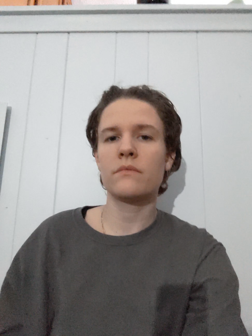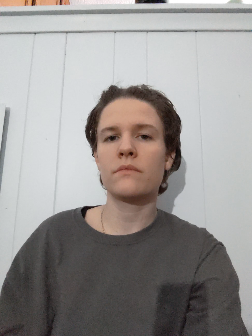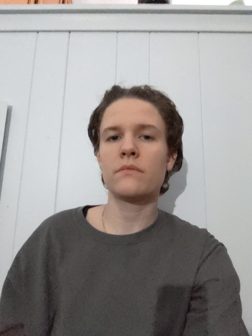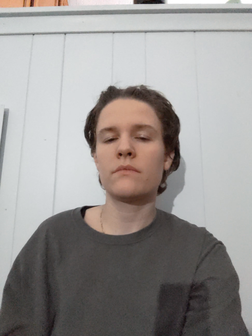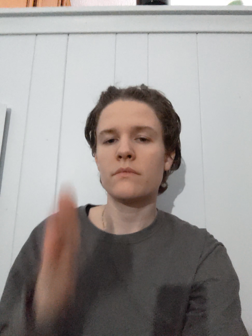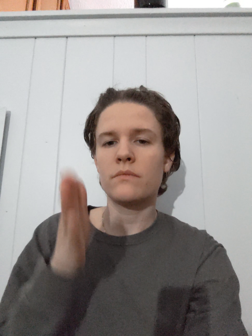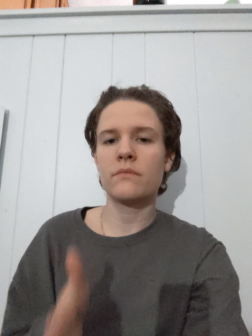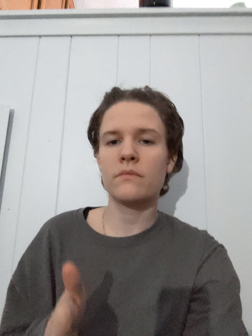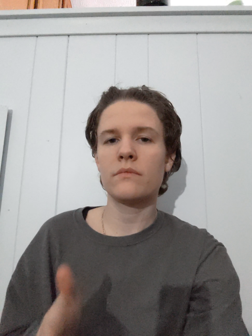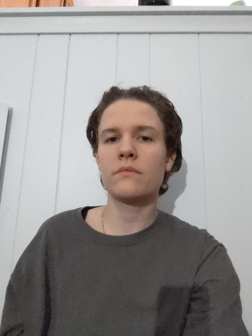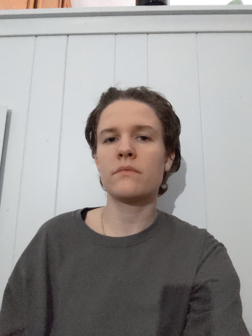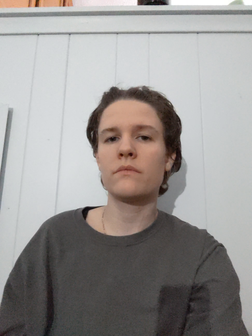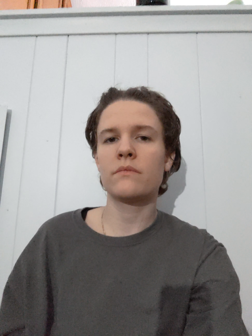person